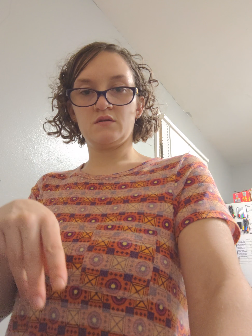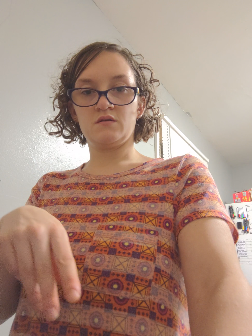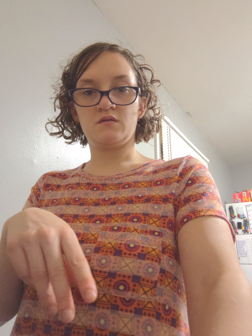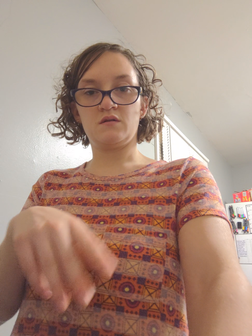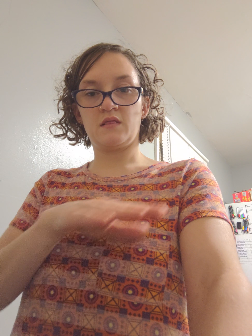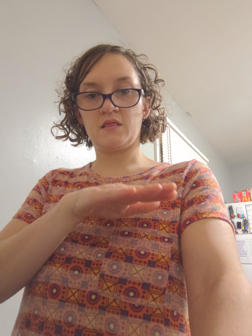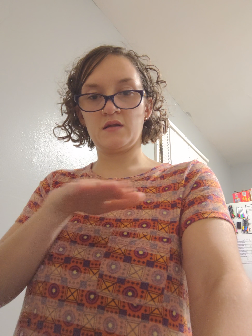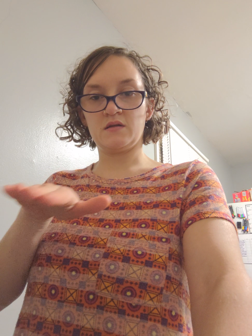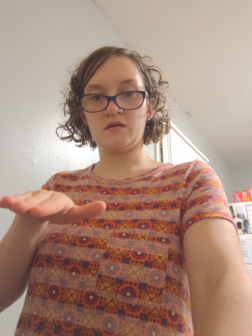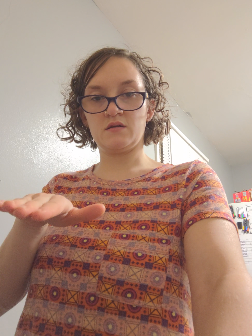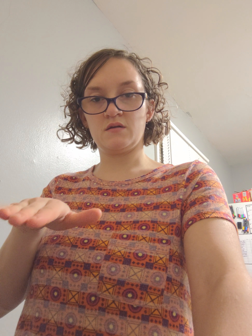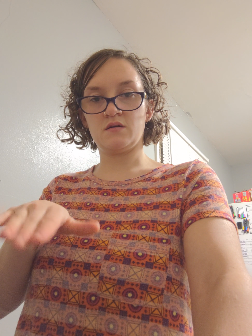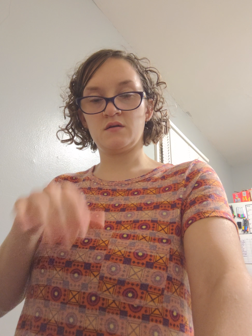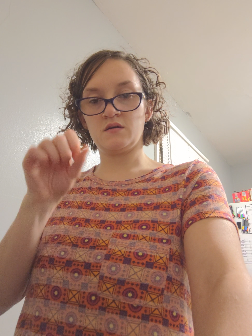clean